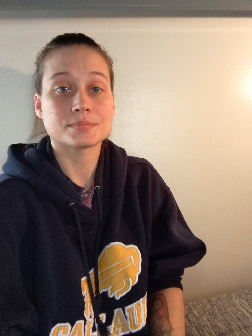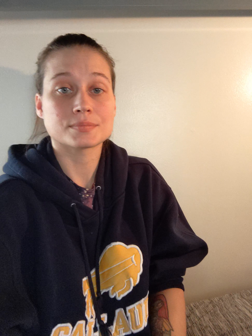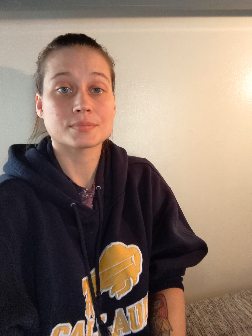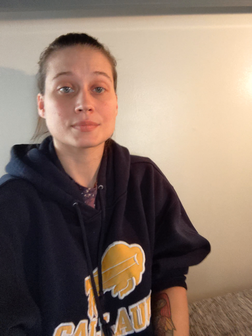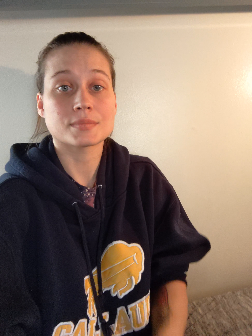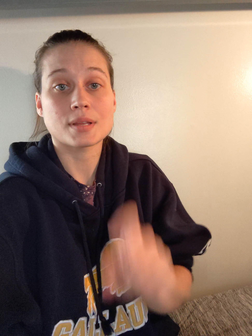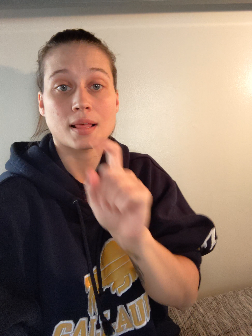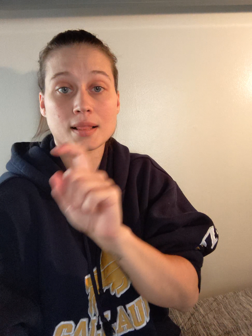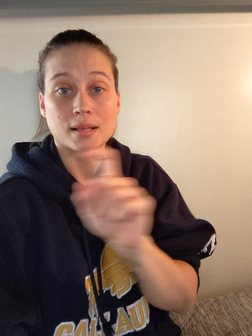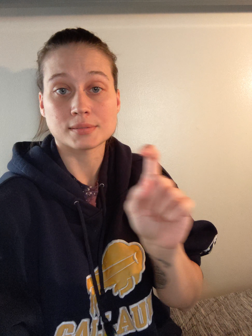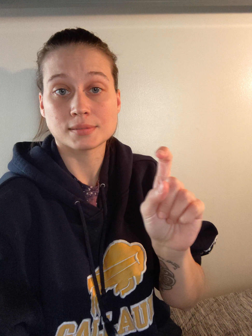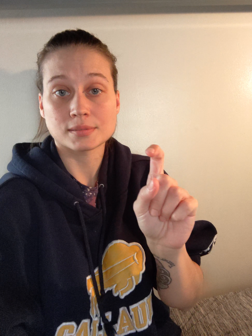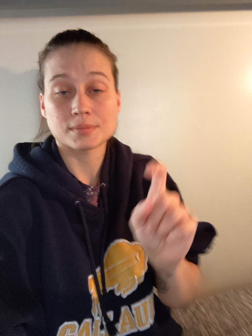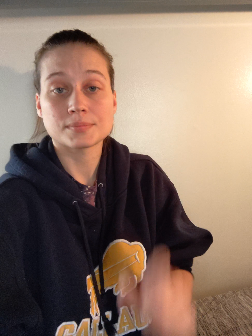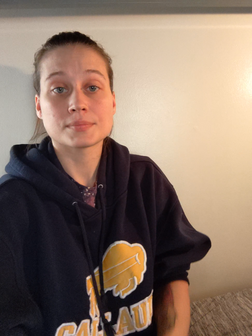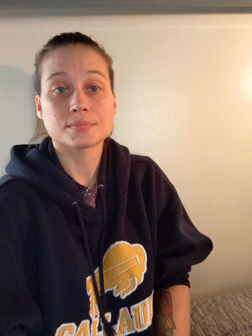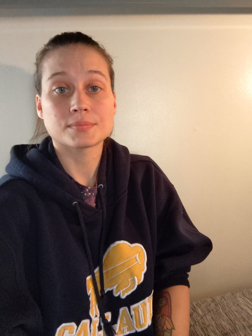closet